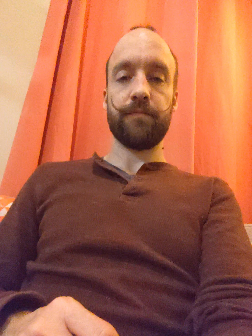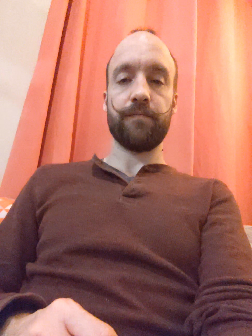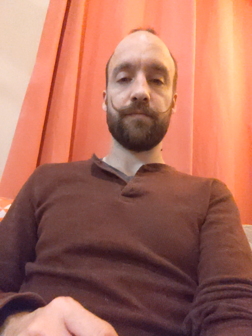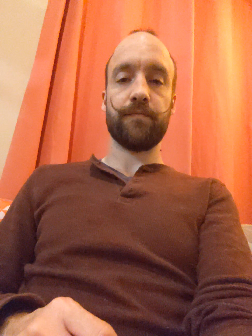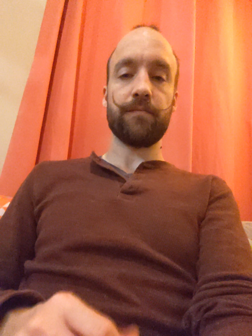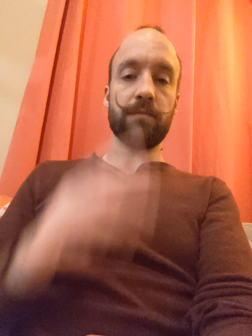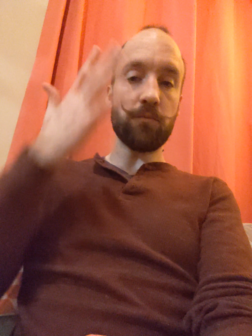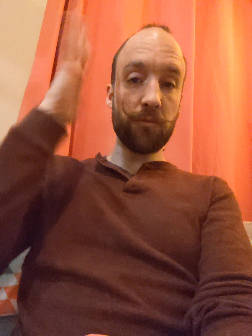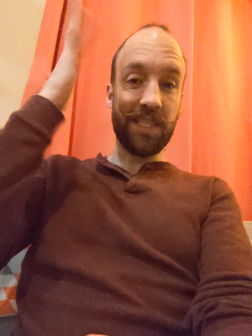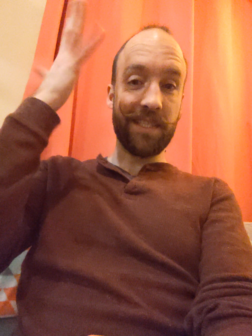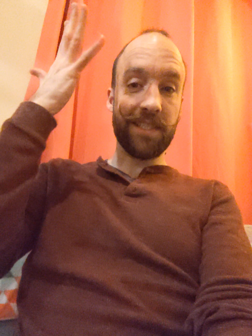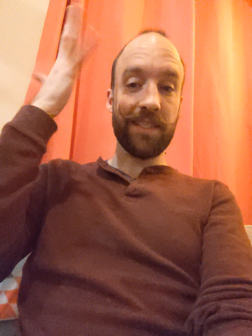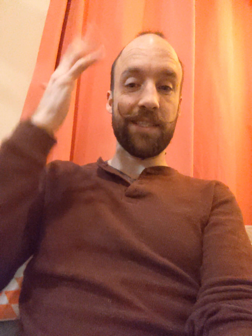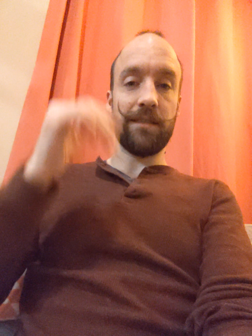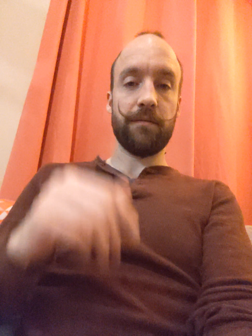tree